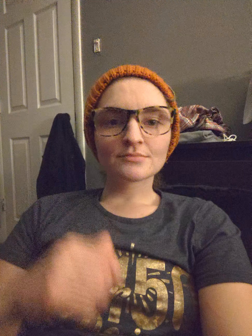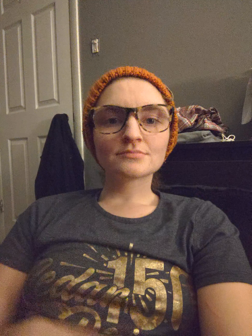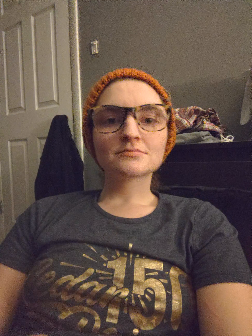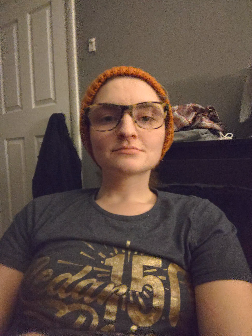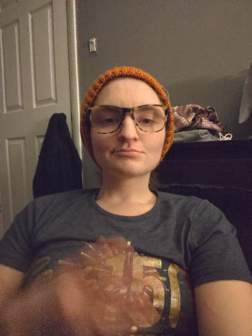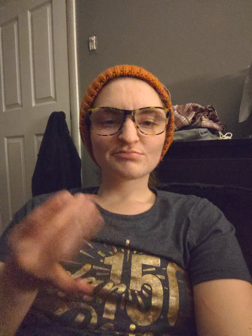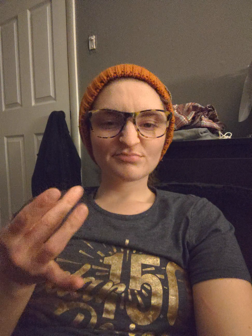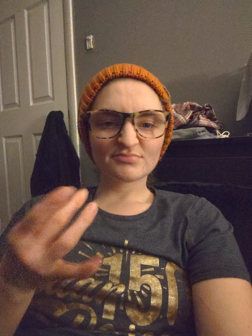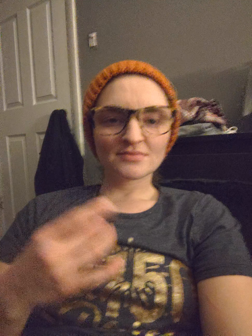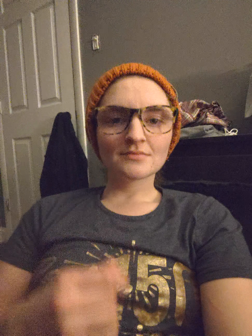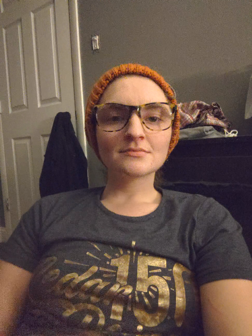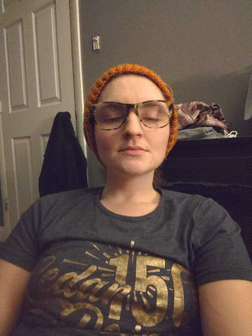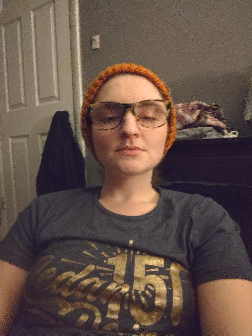sticky